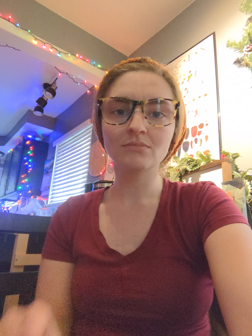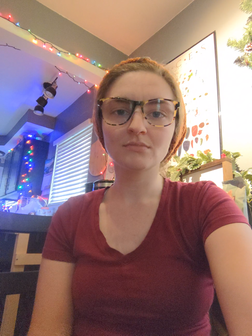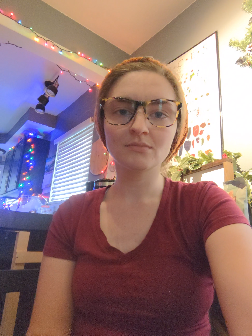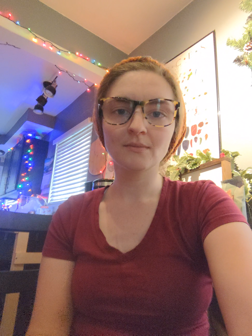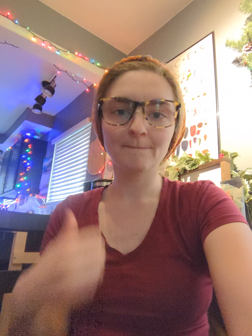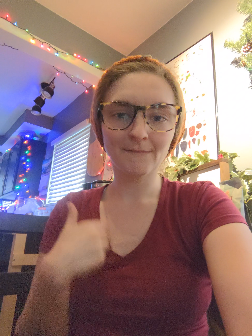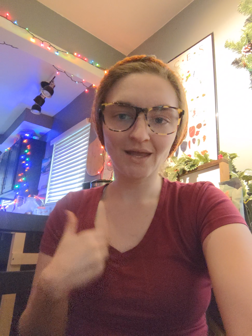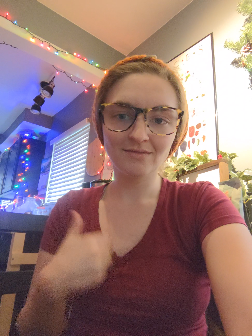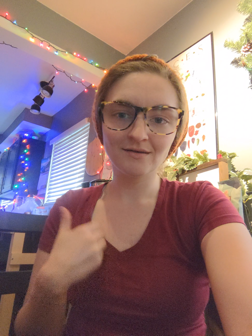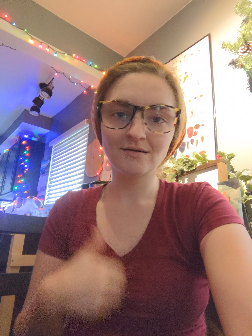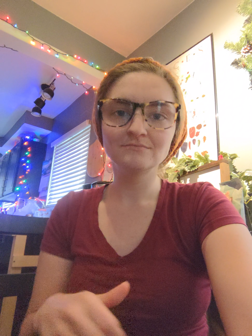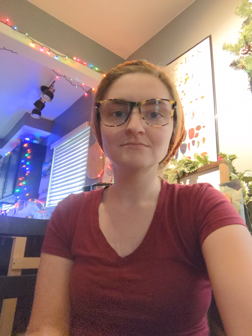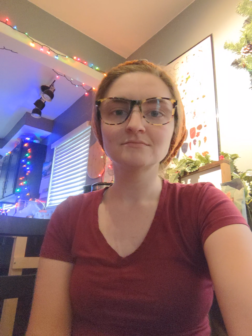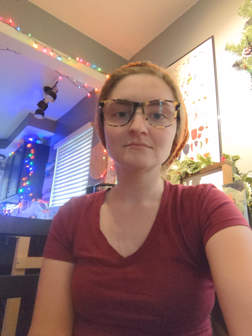bath